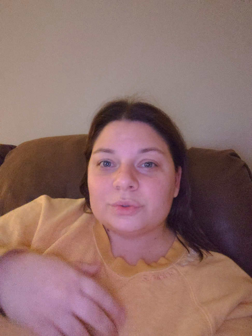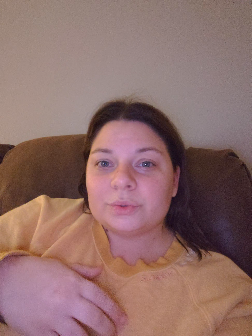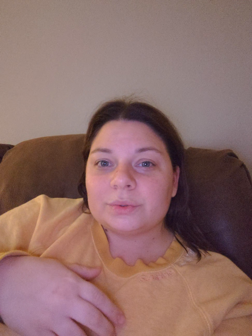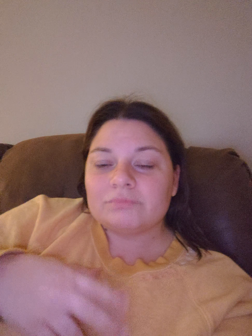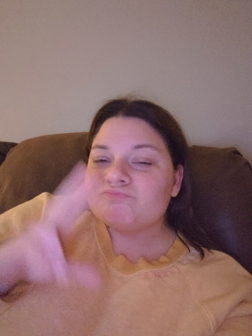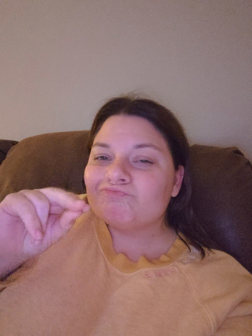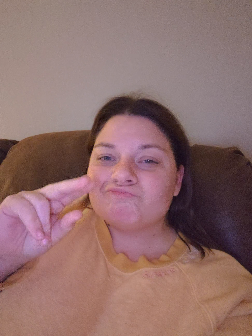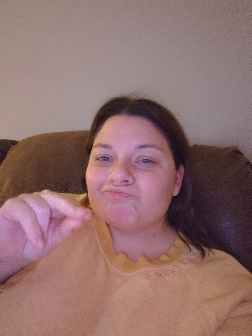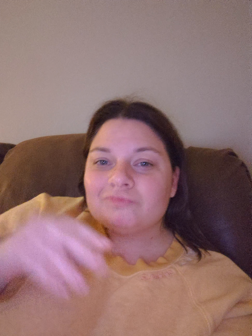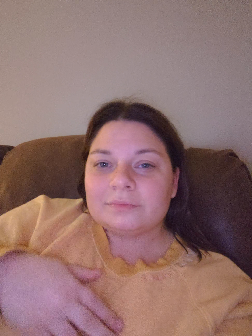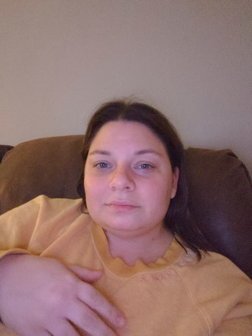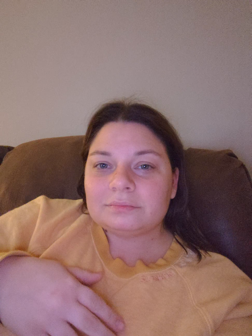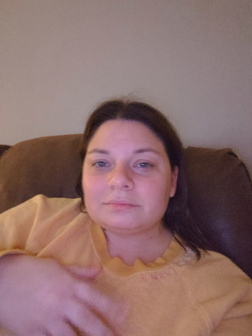no